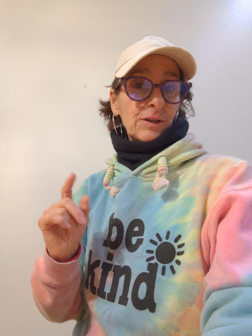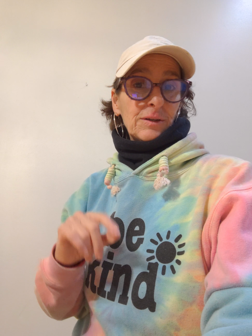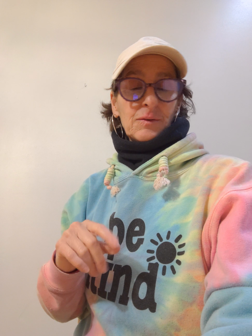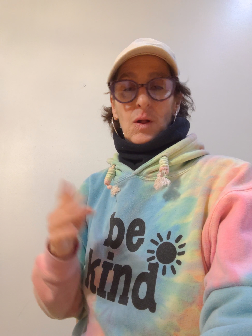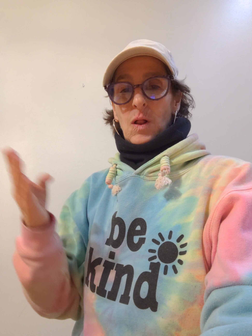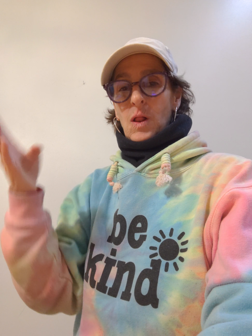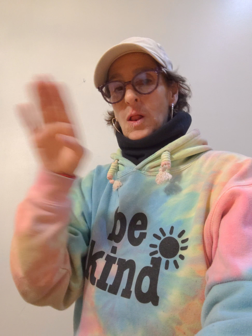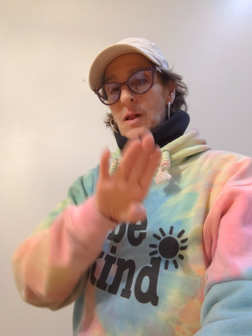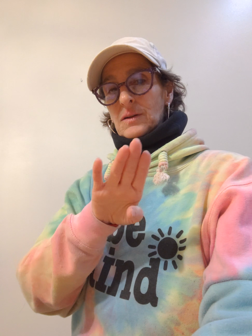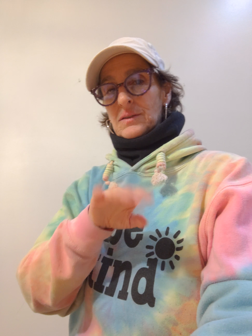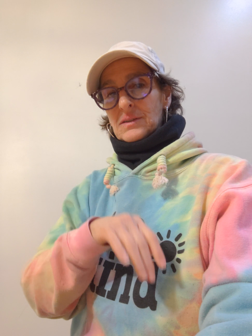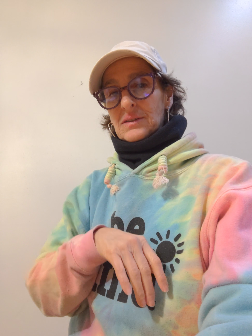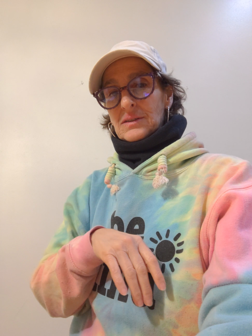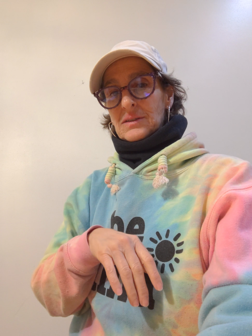close